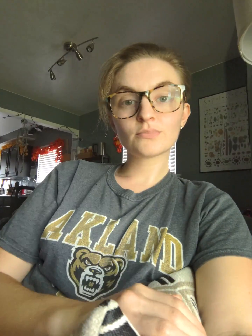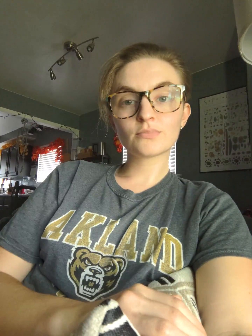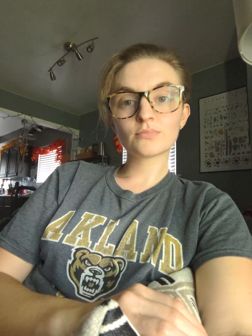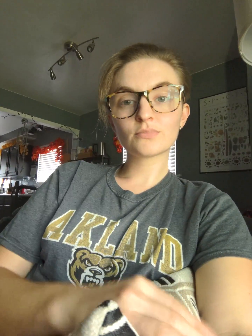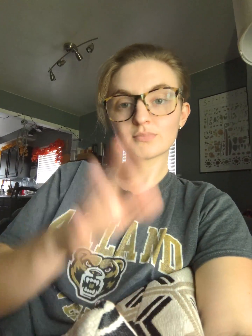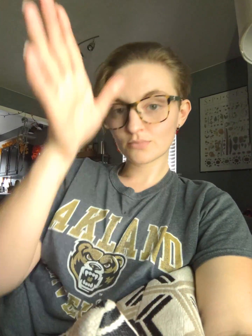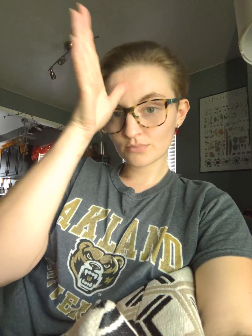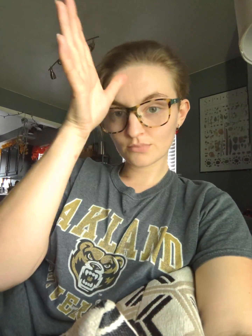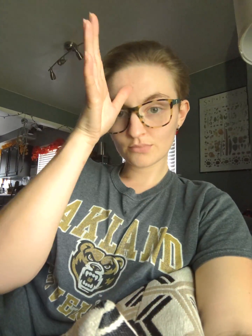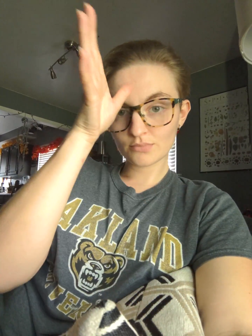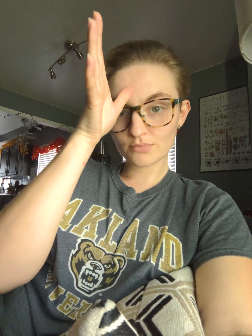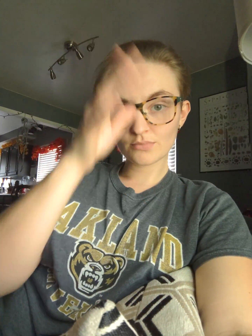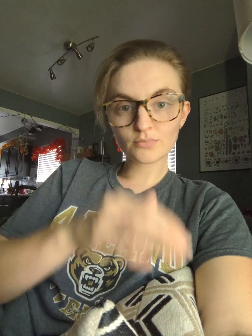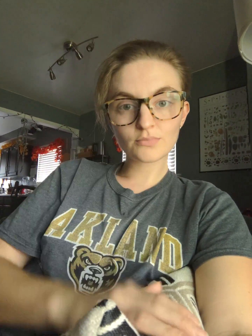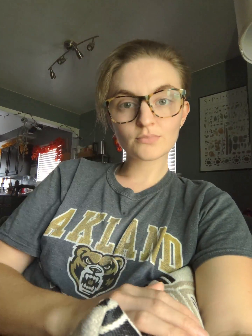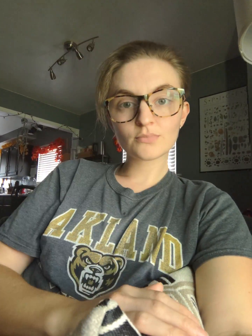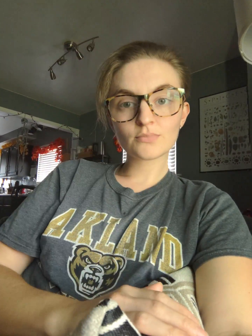daddy